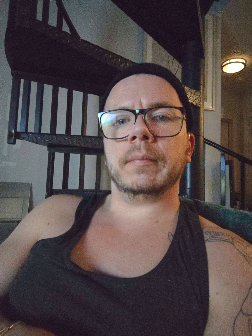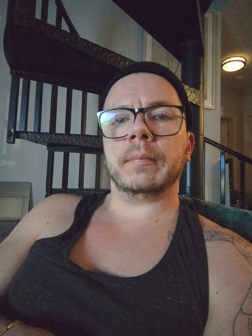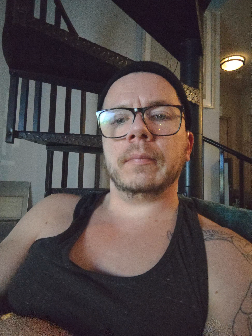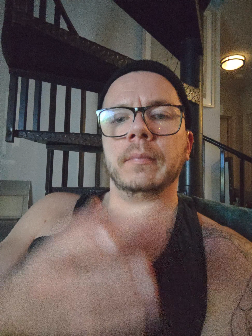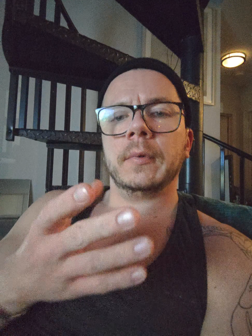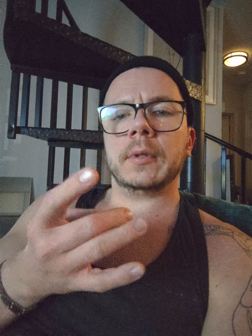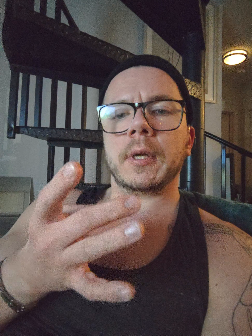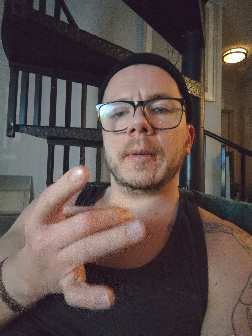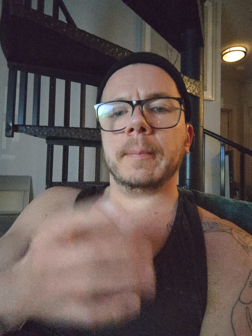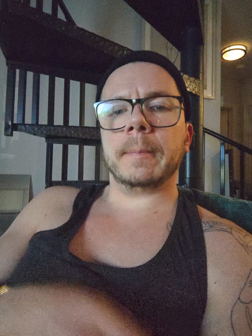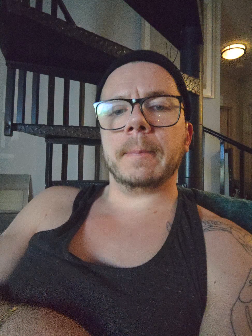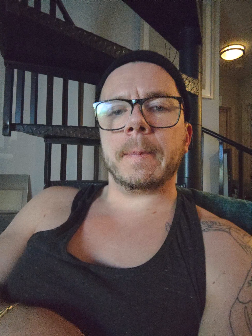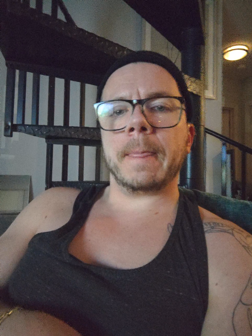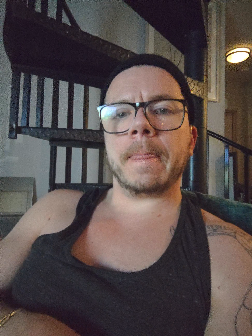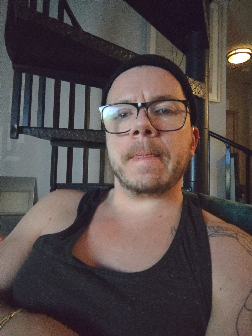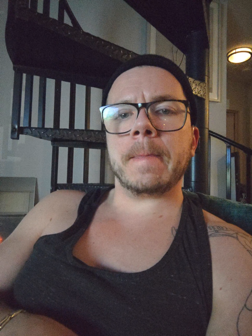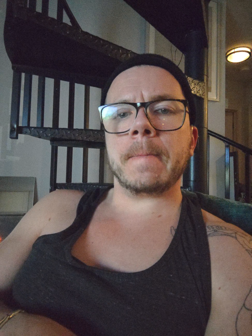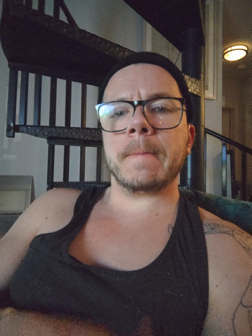sticky